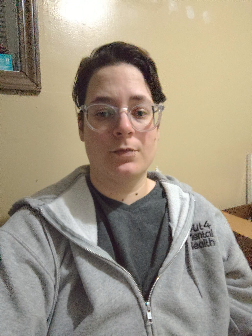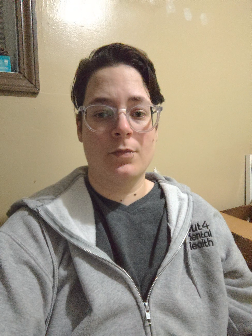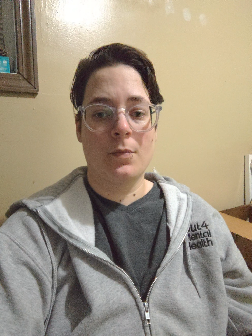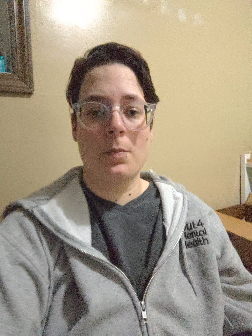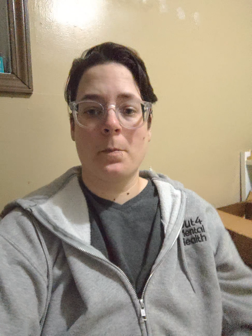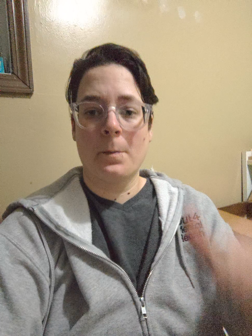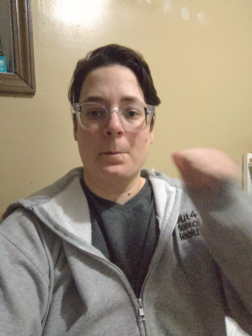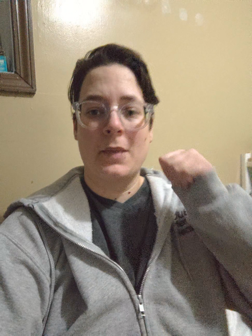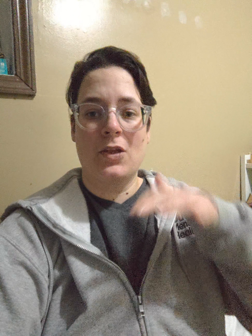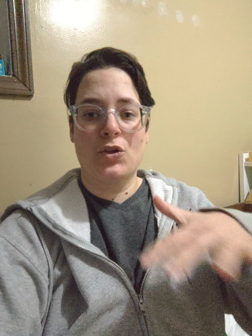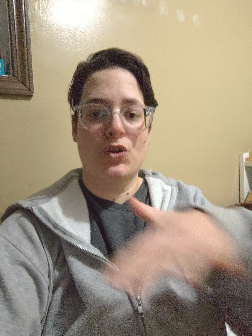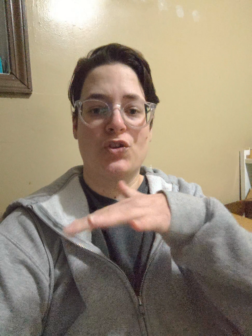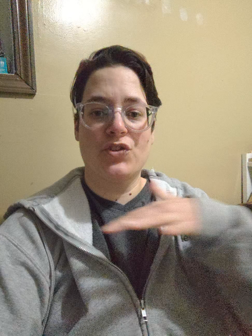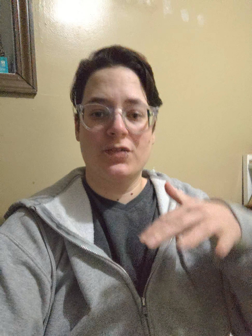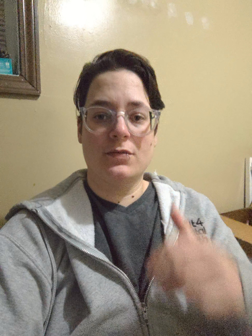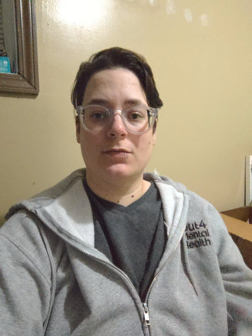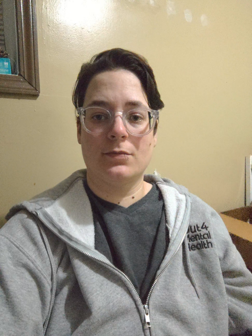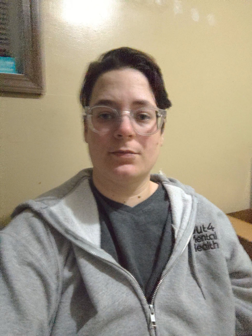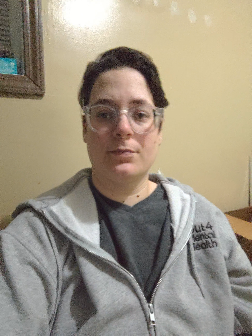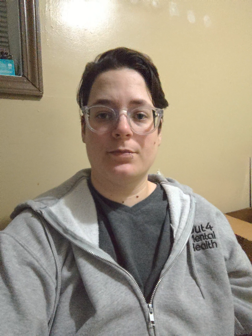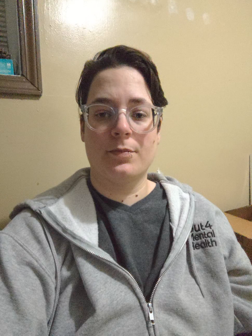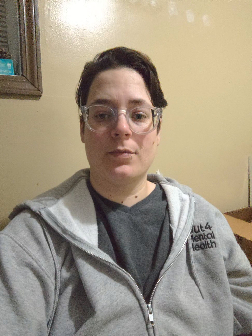backyard